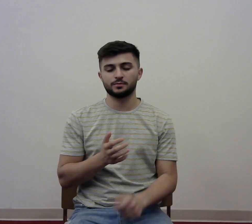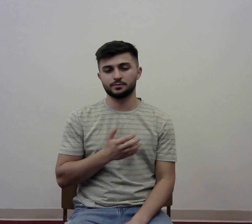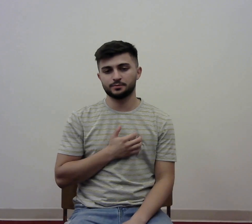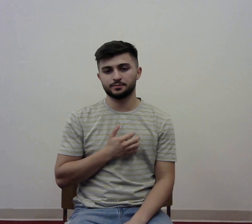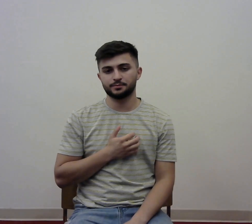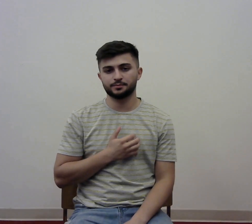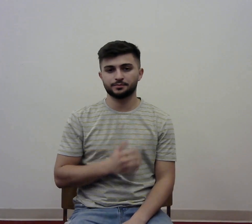istəyirəm